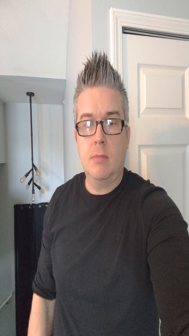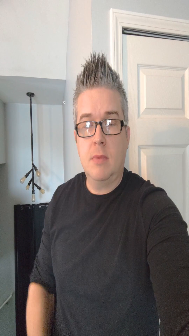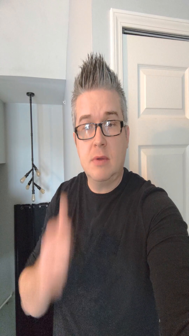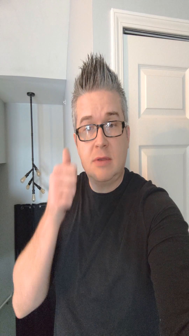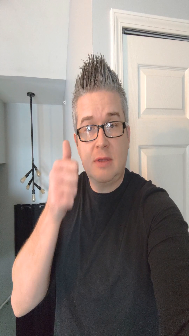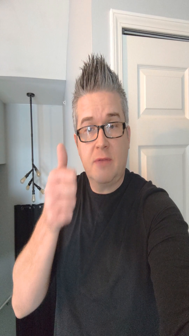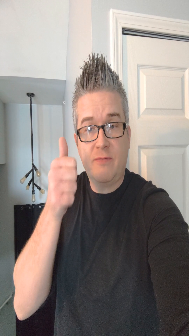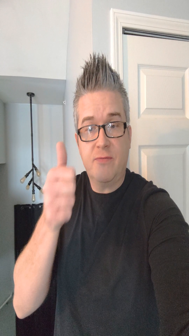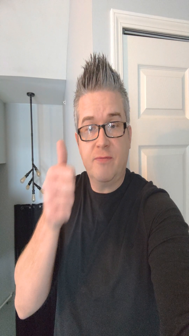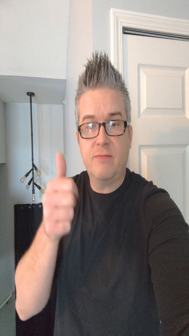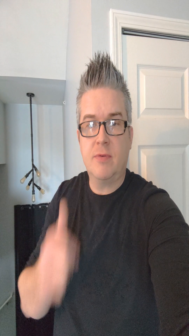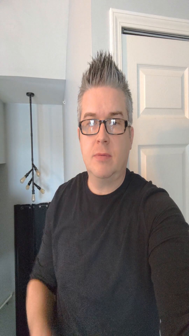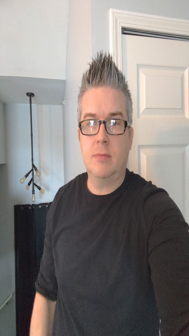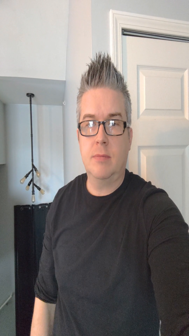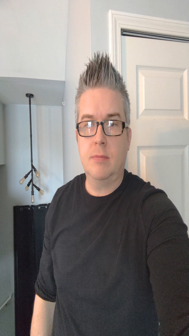yourself